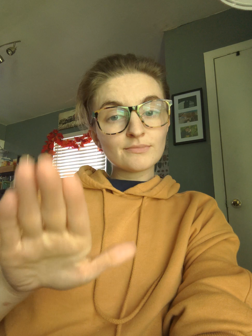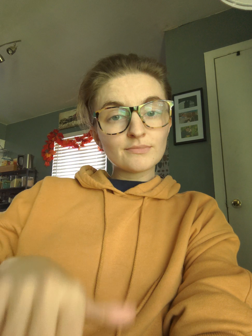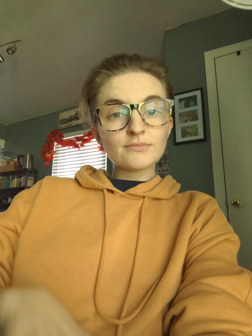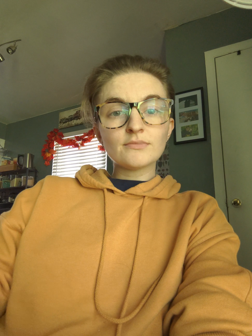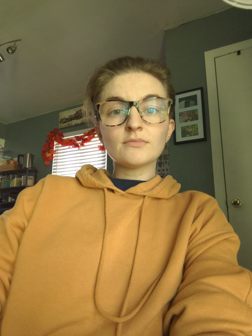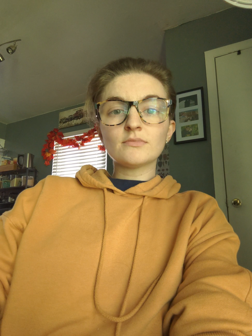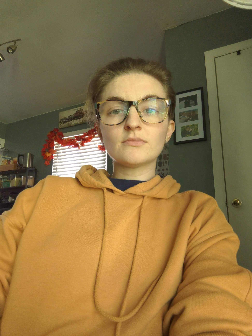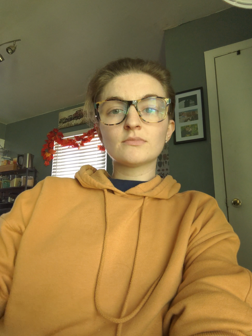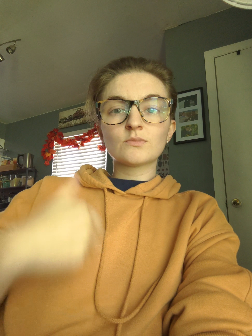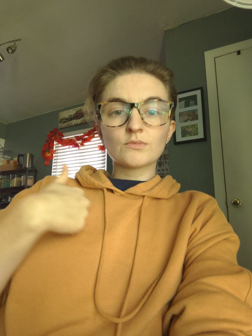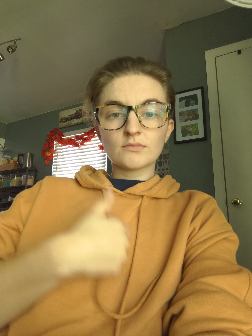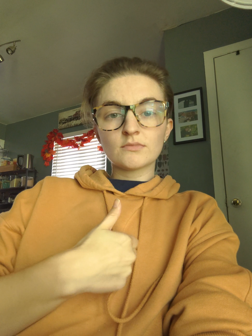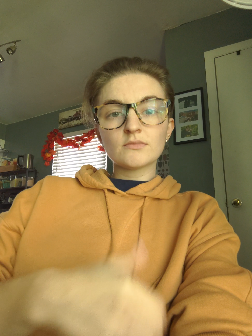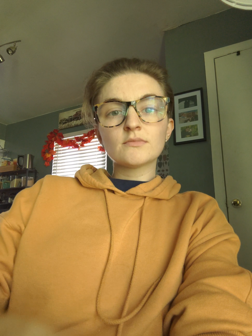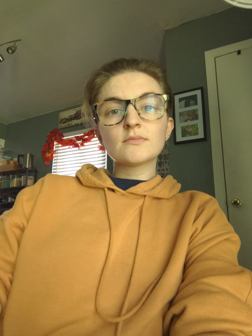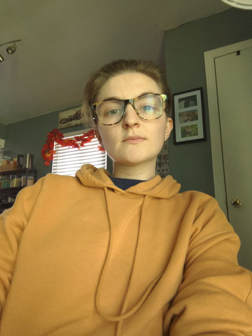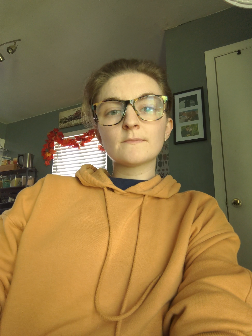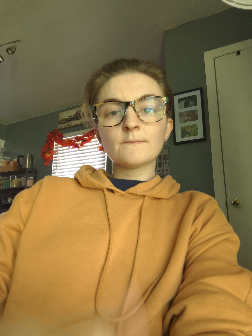coats